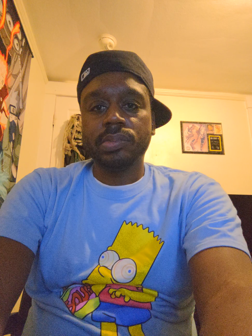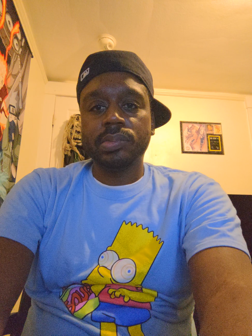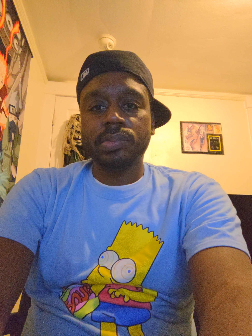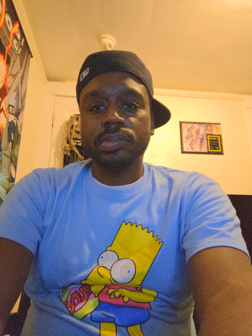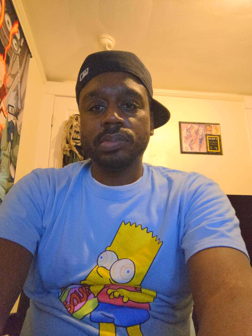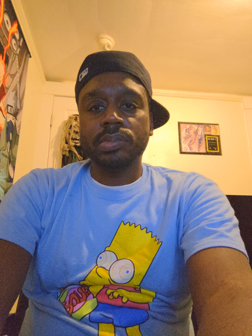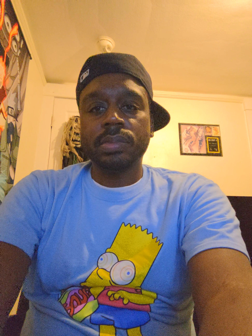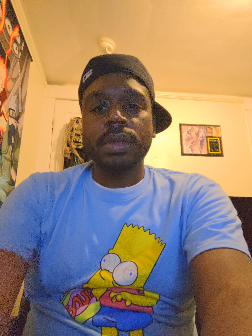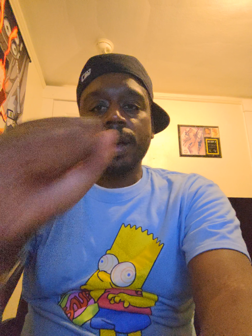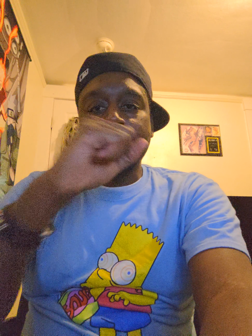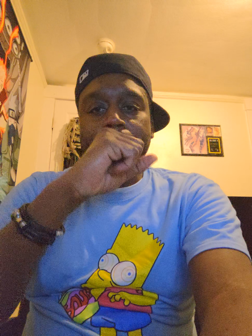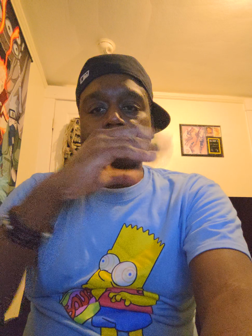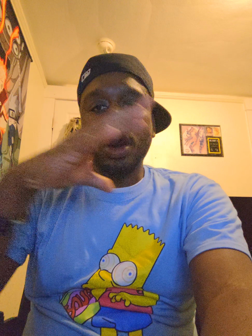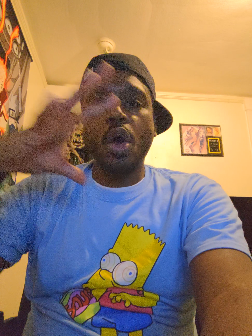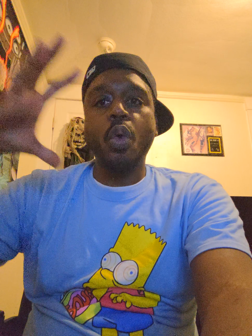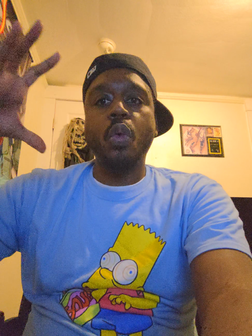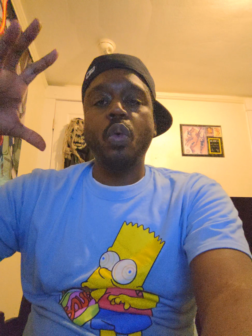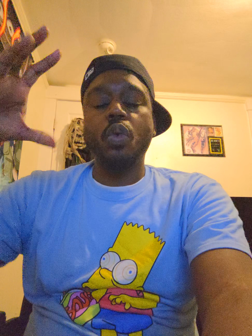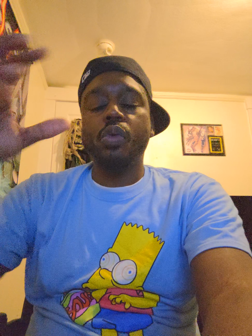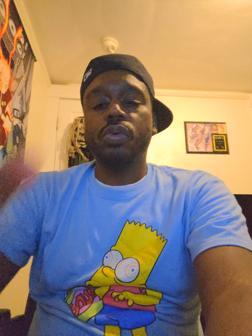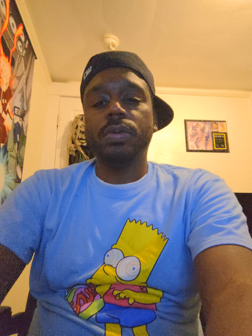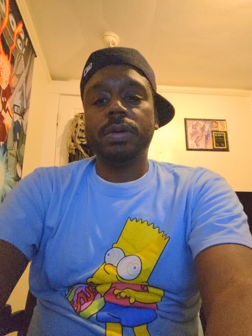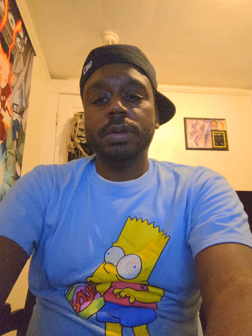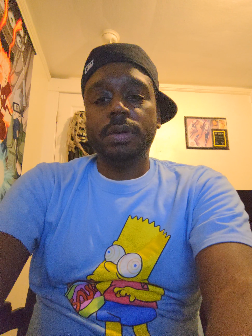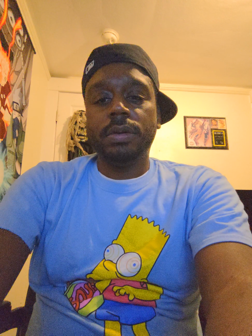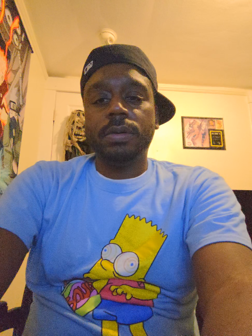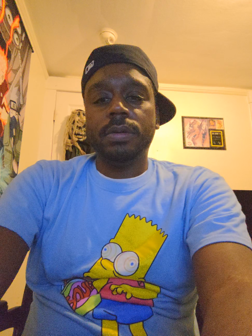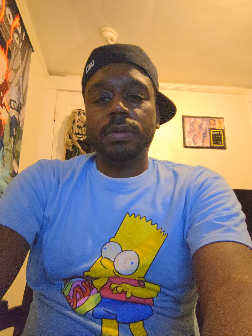balloon